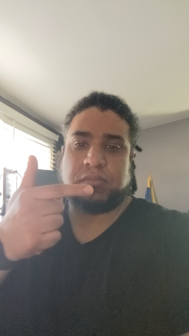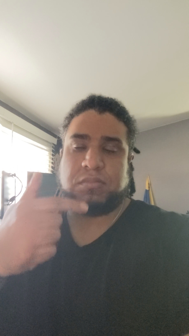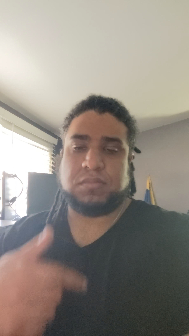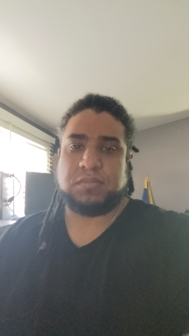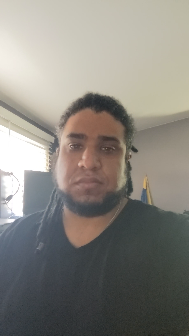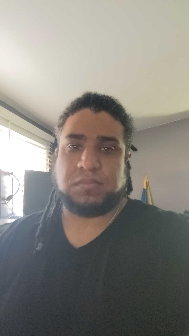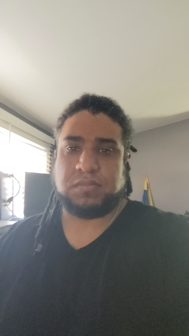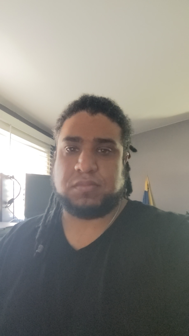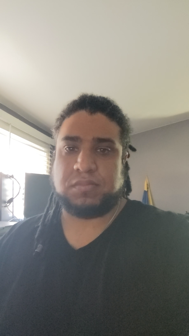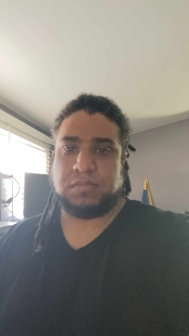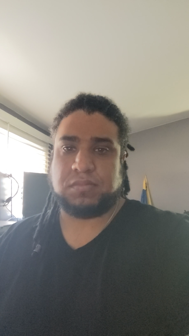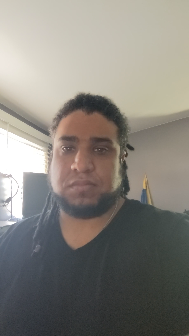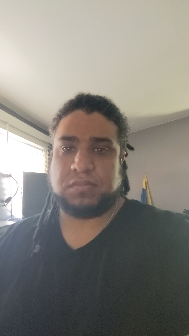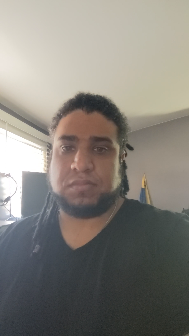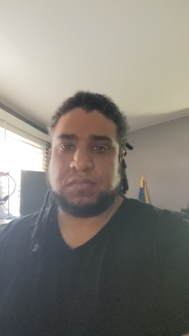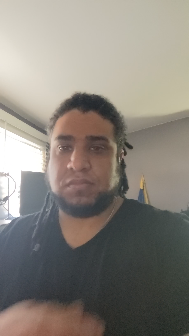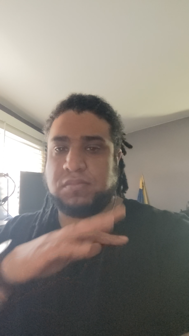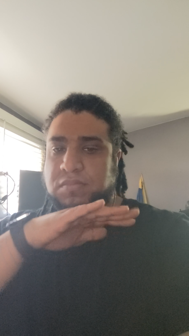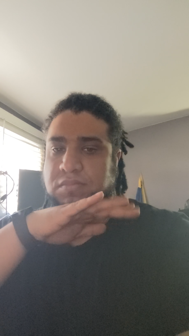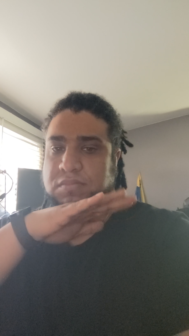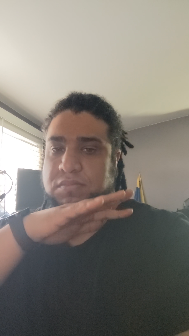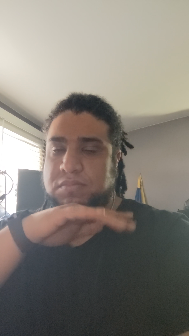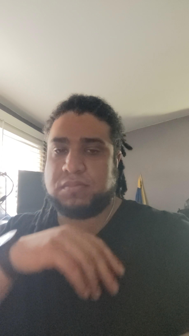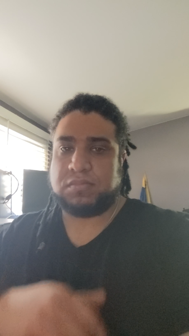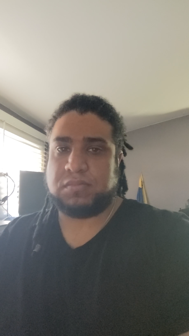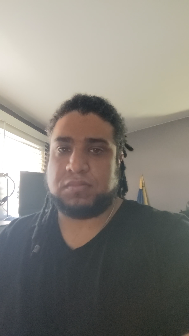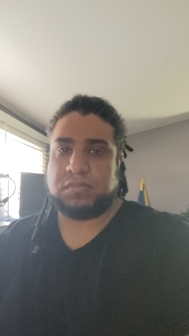naughty